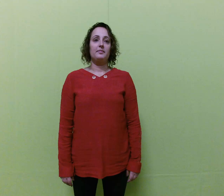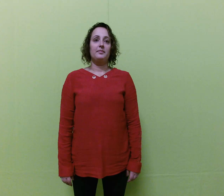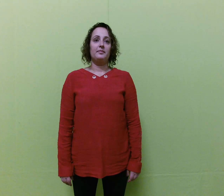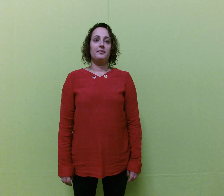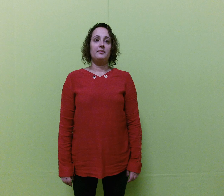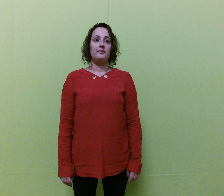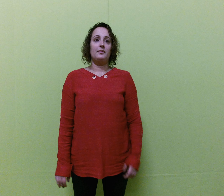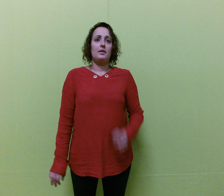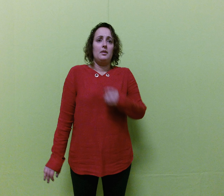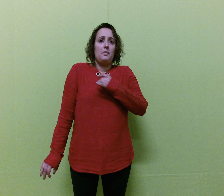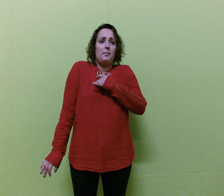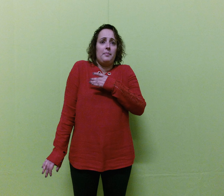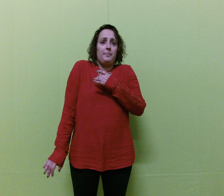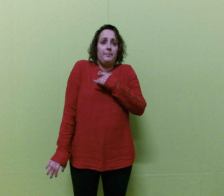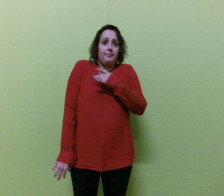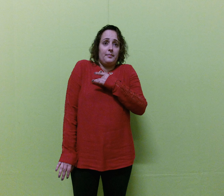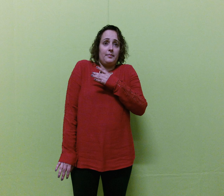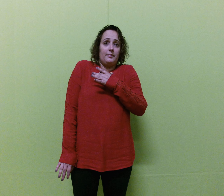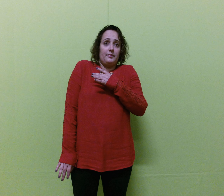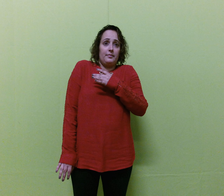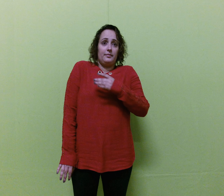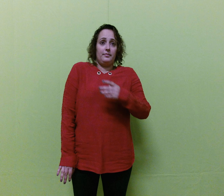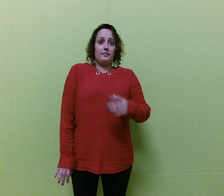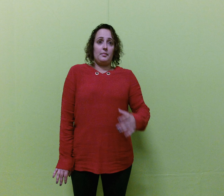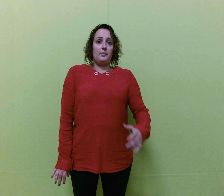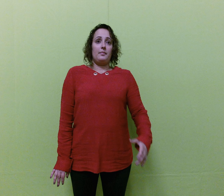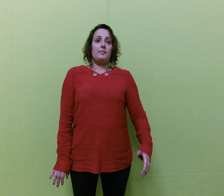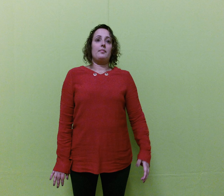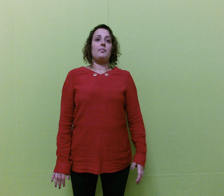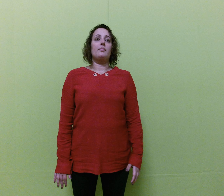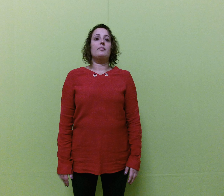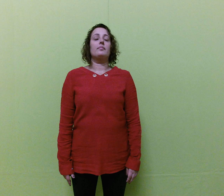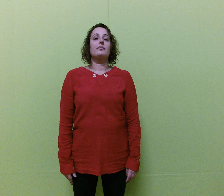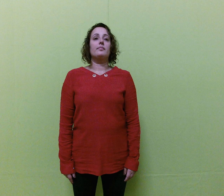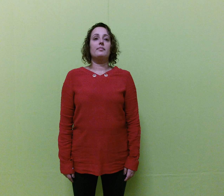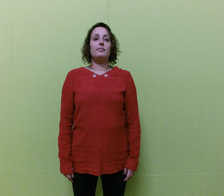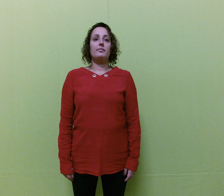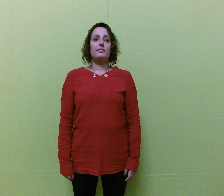medo